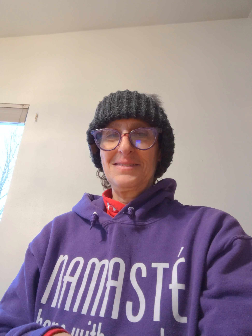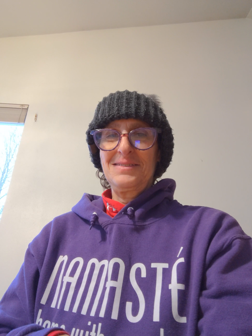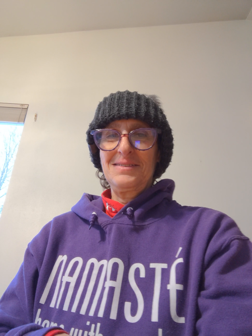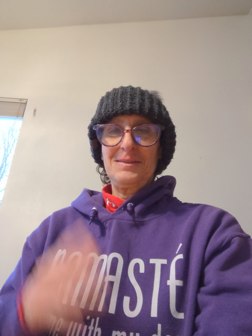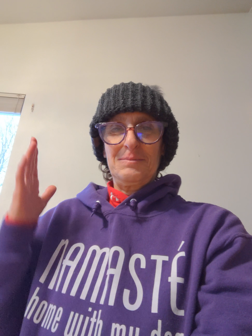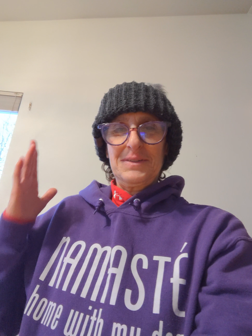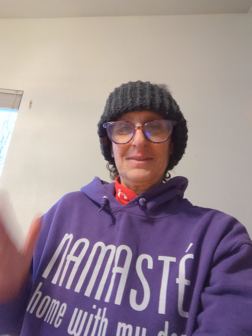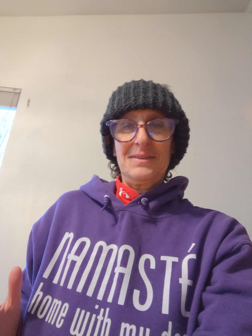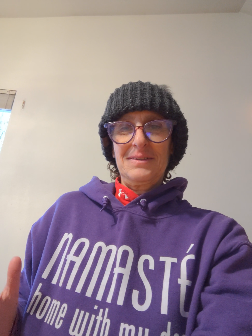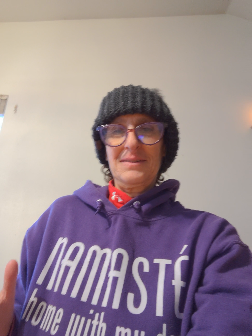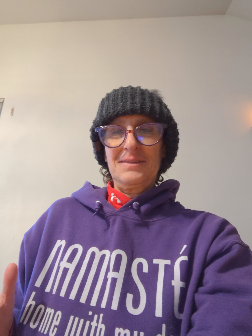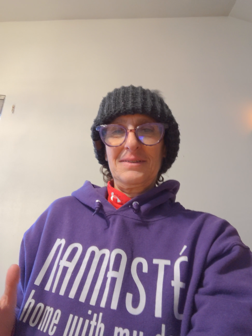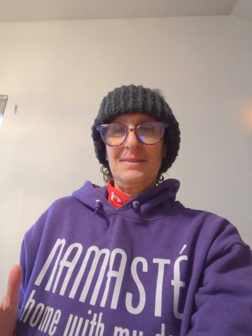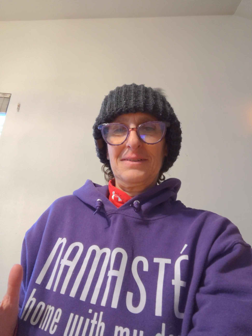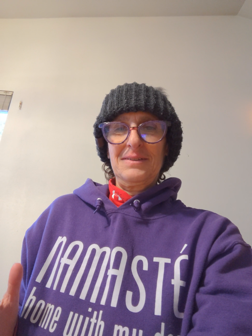beside